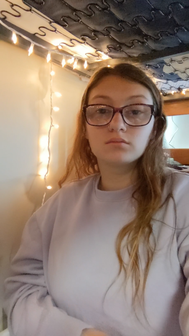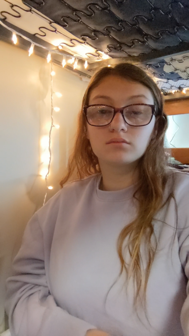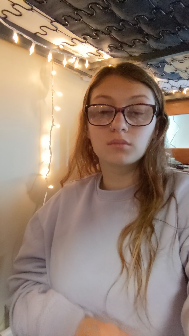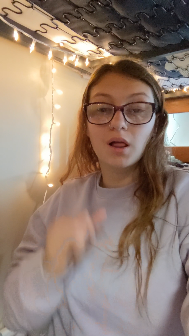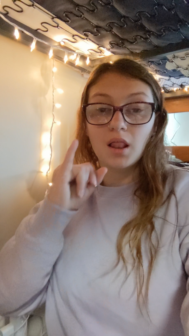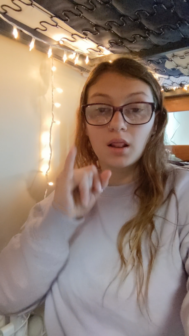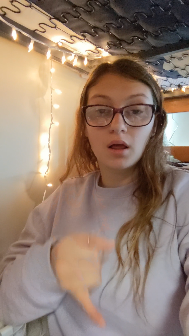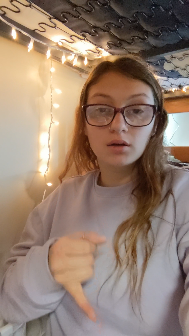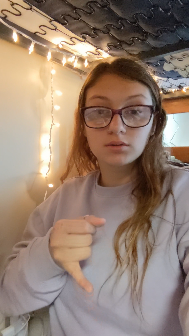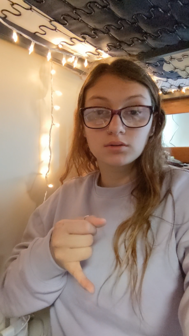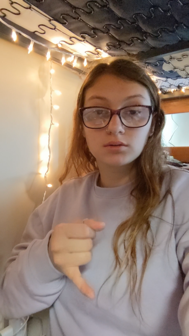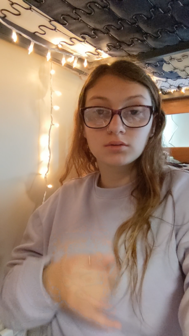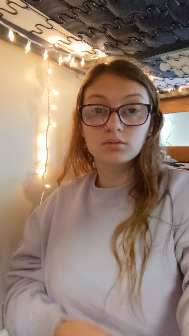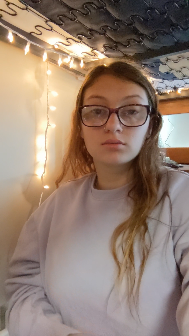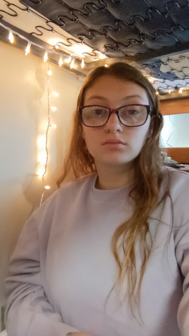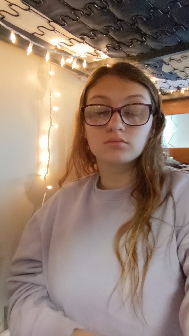last